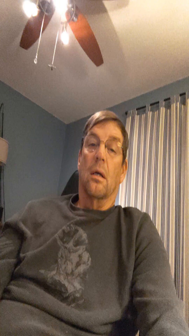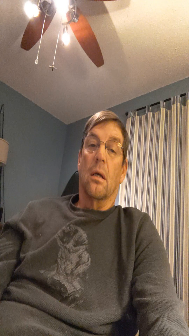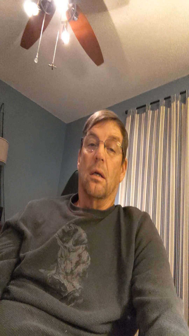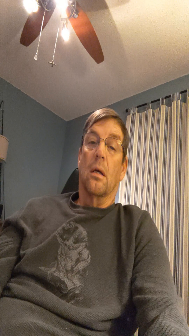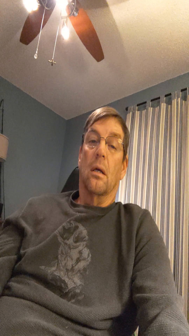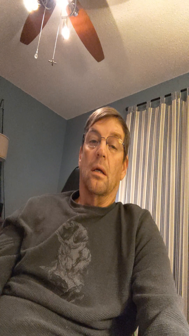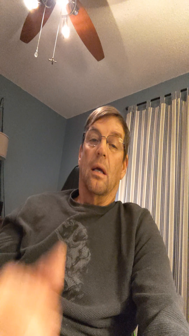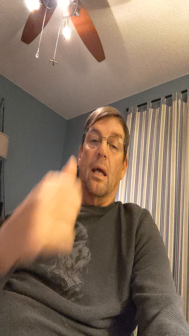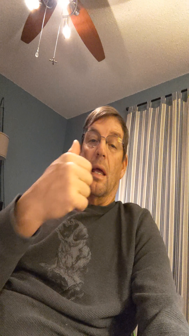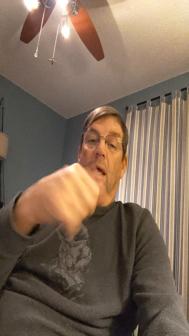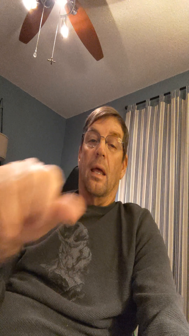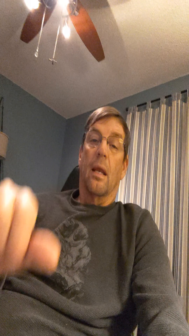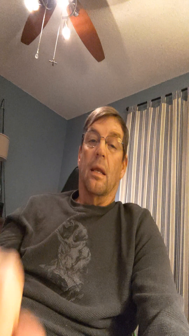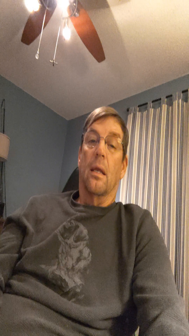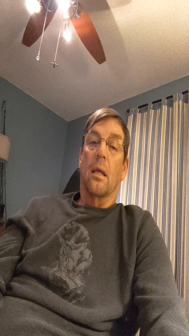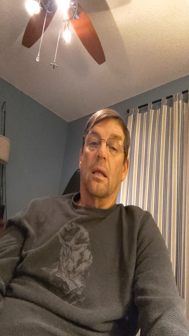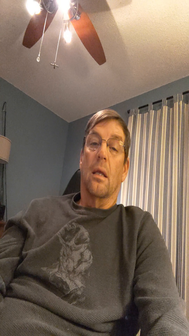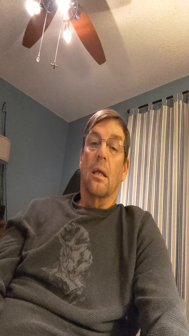any